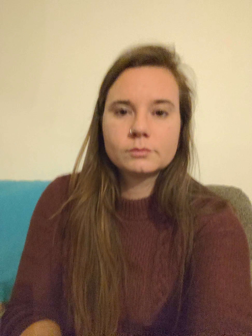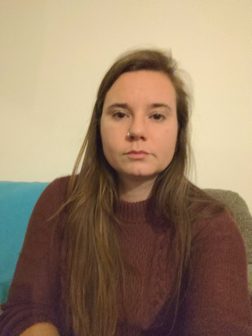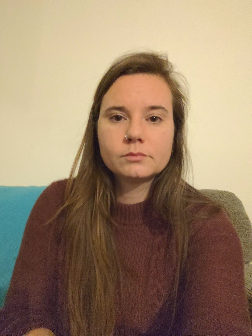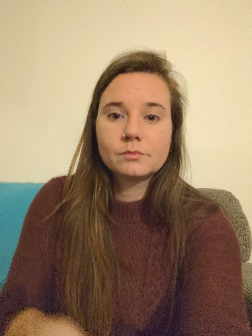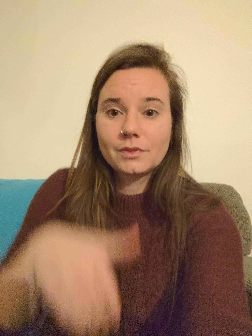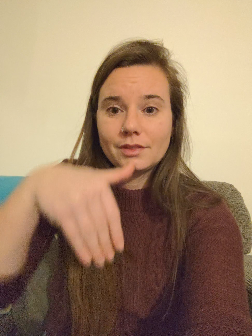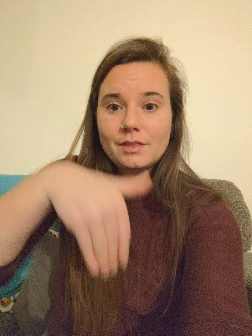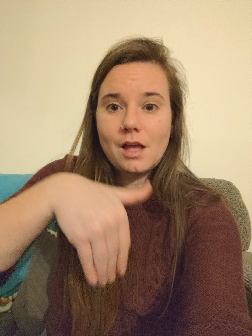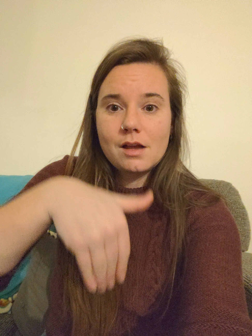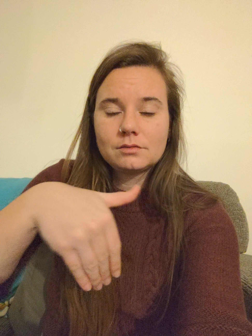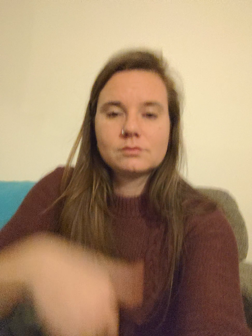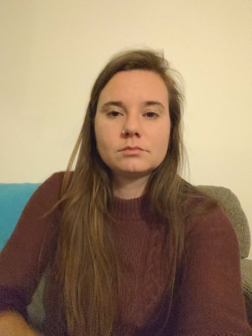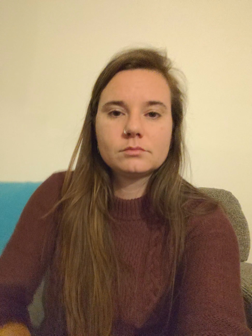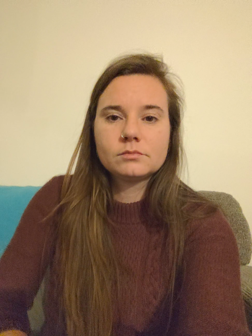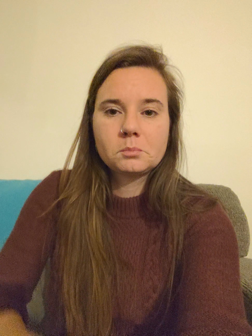night